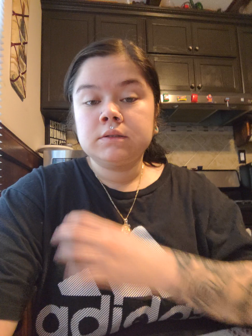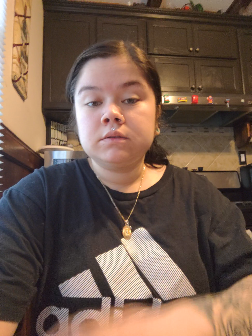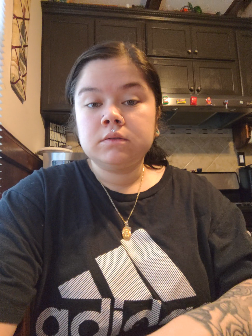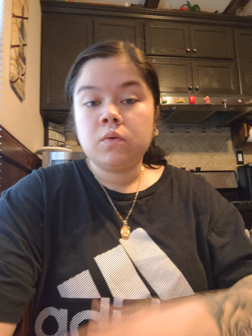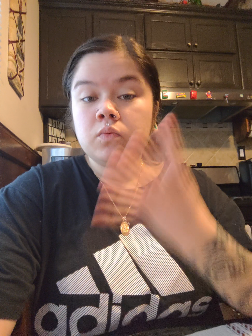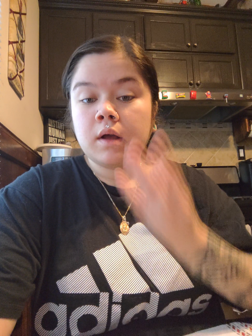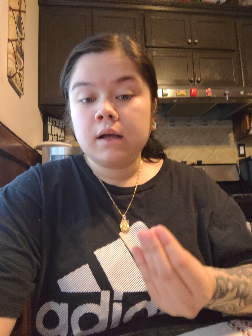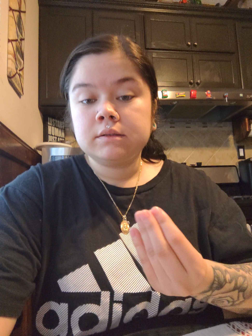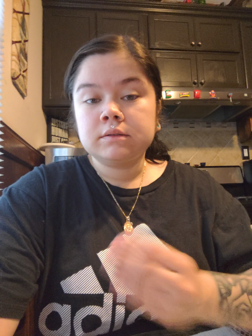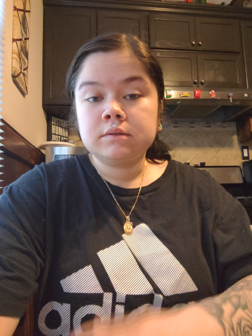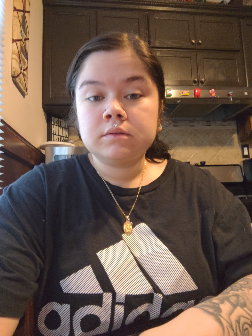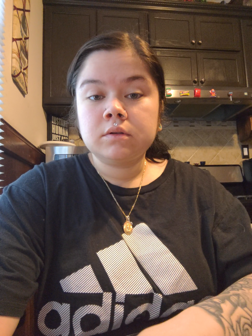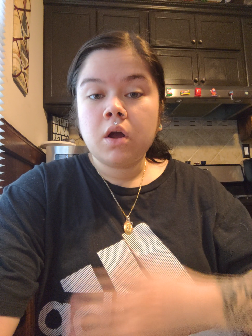wet